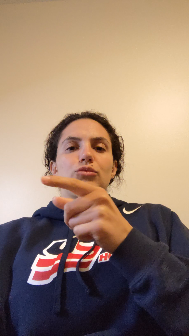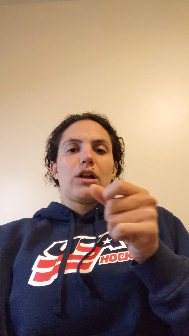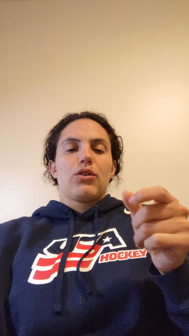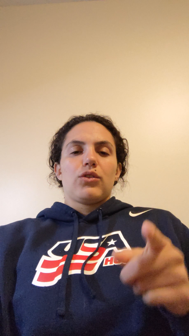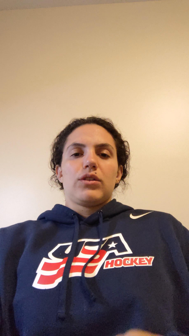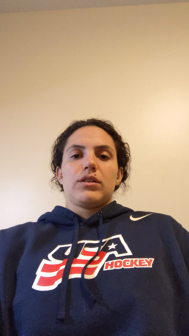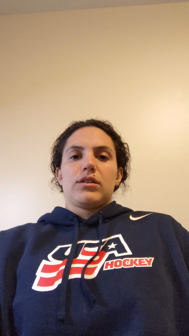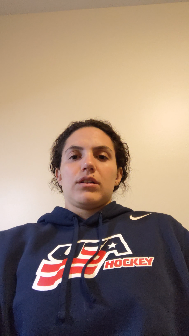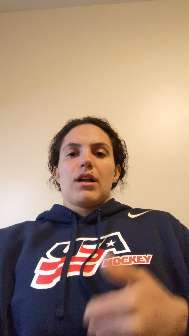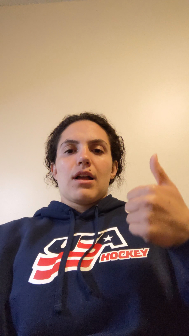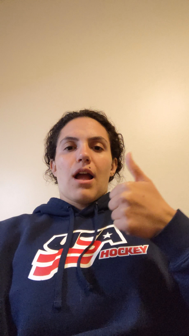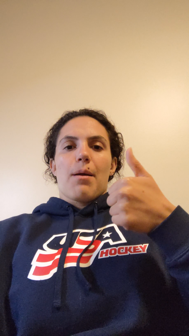game